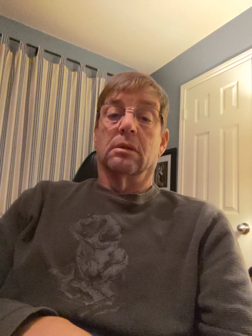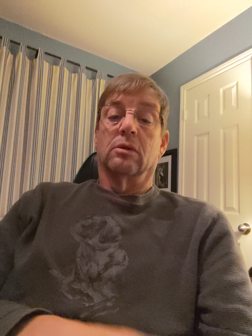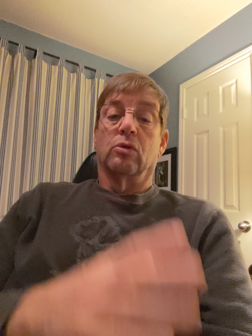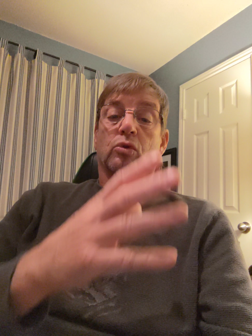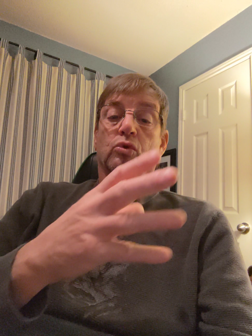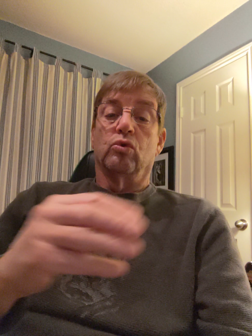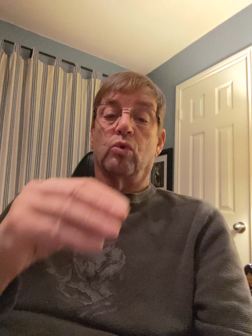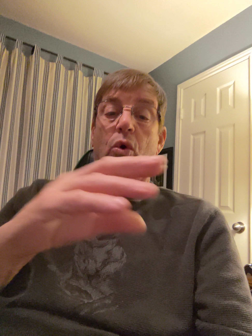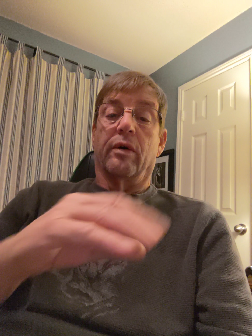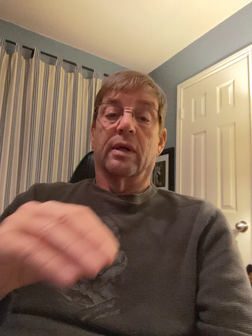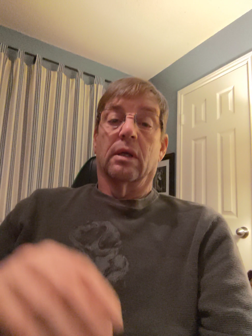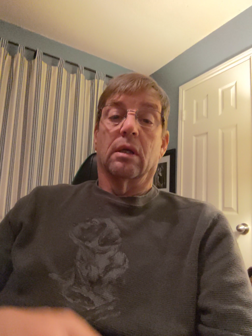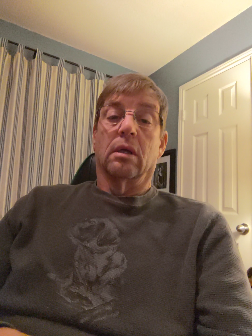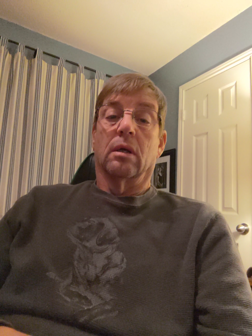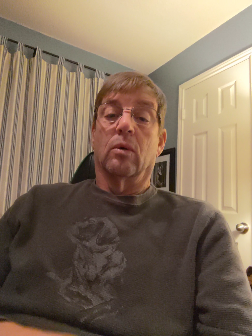story